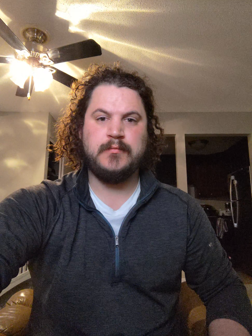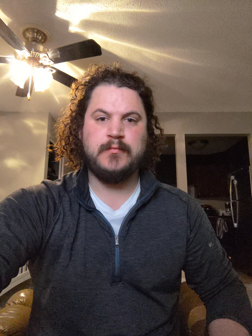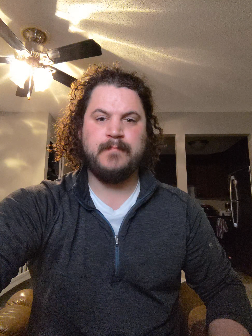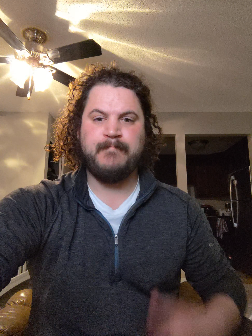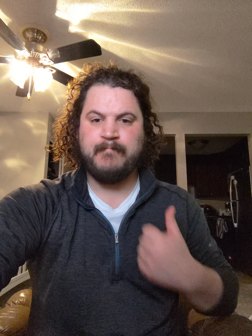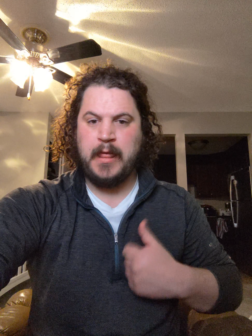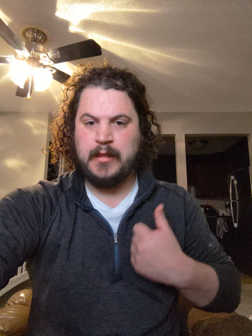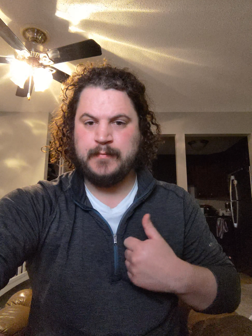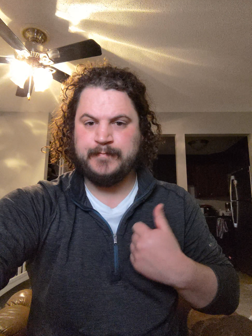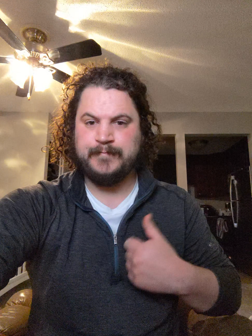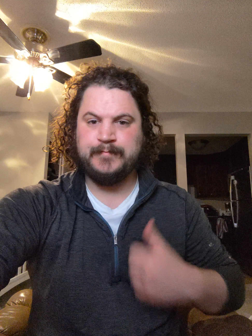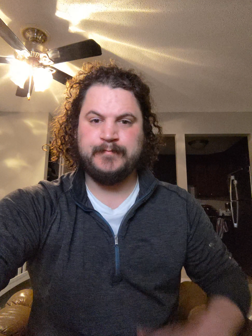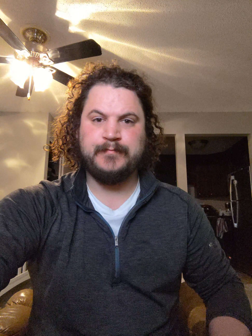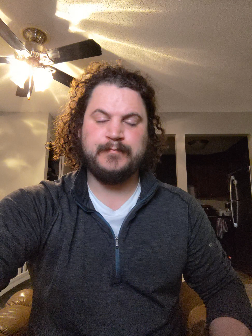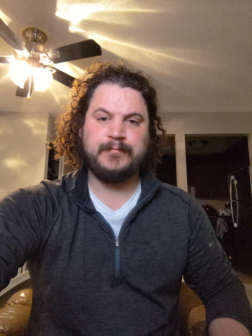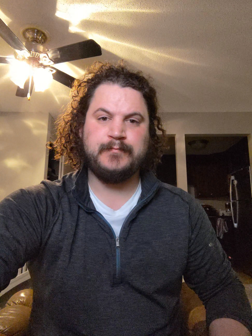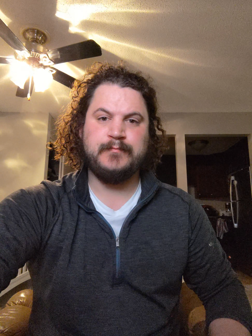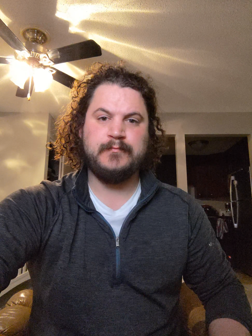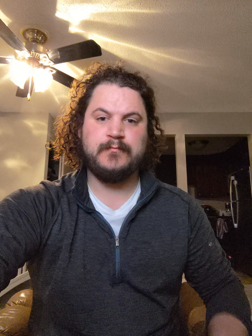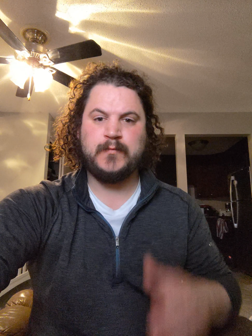bath